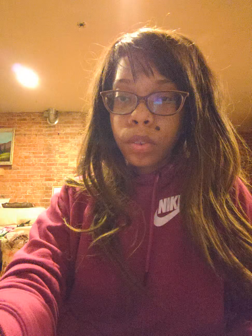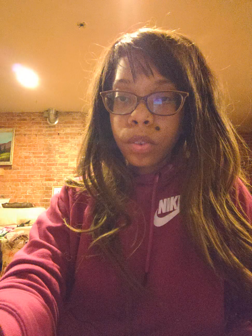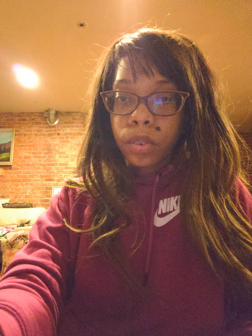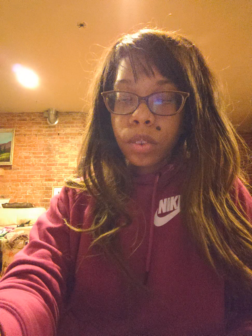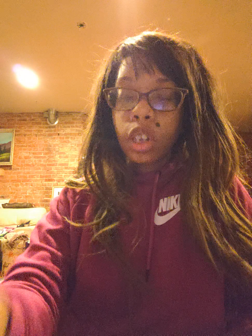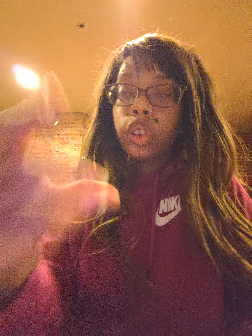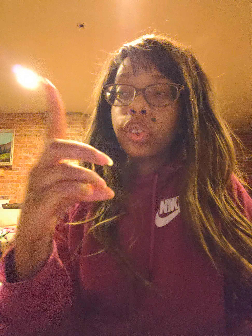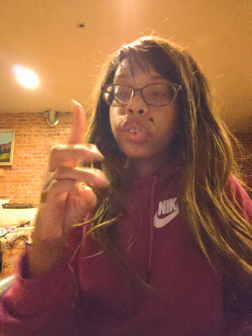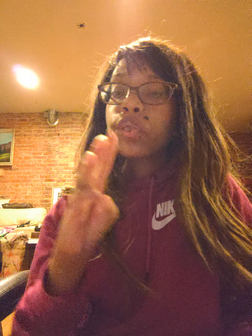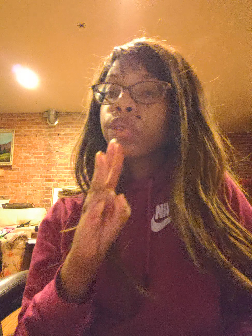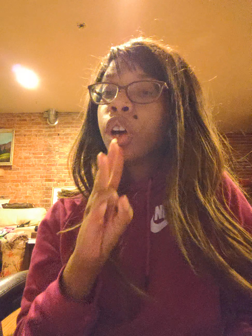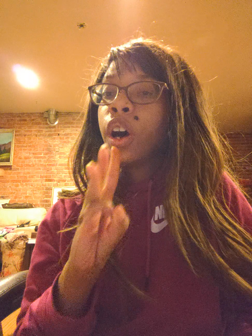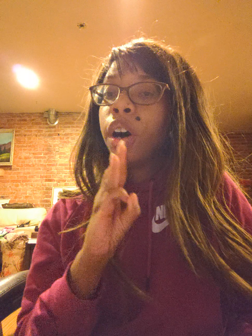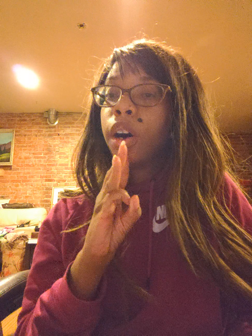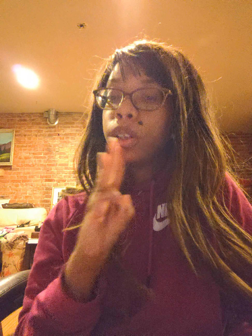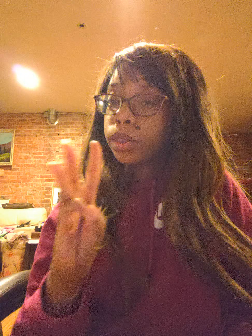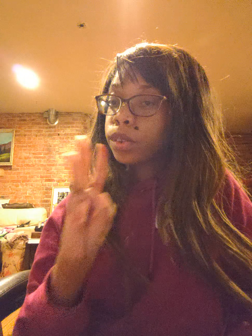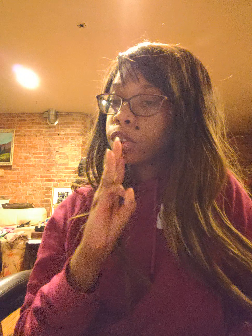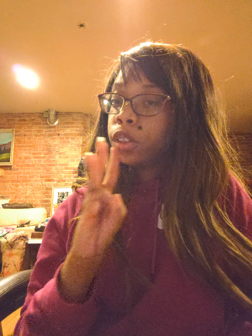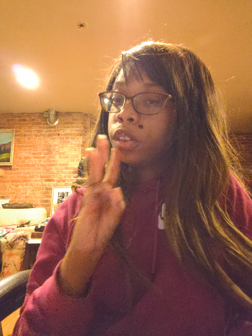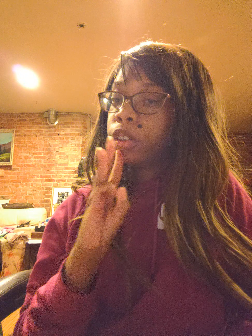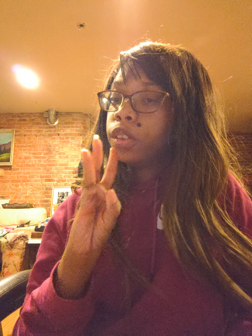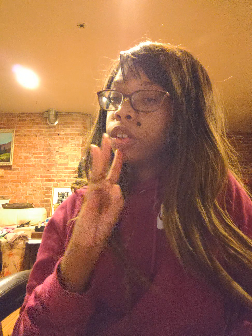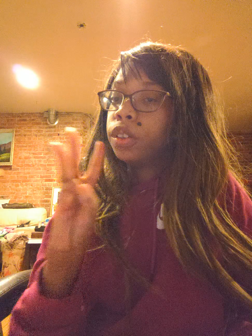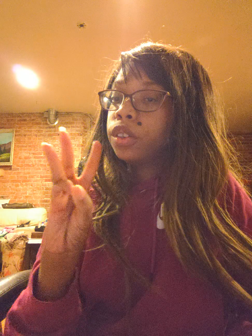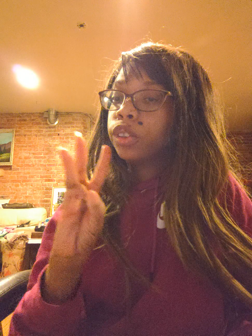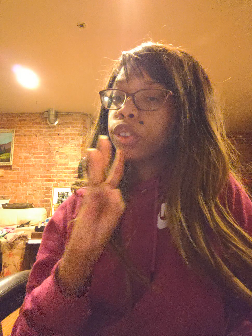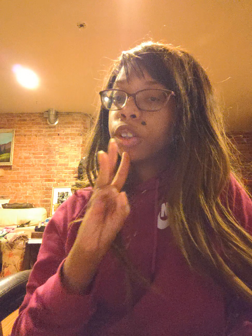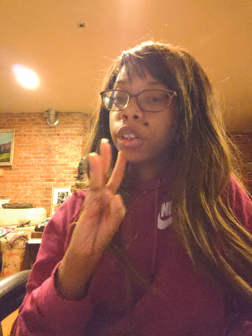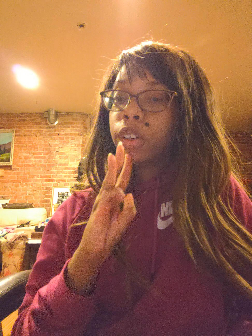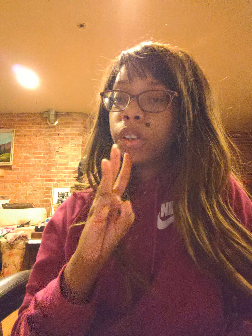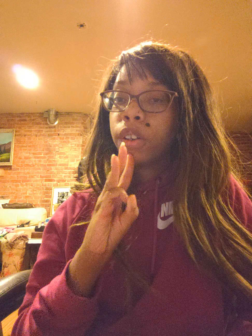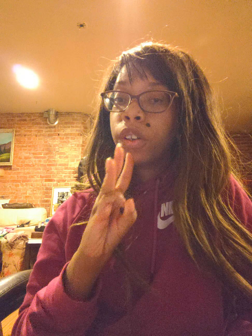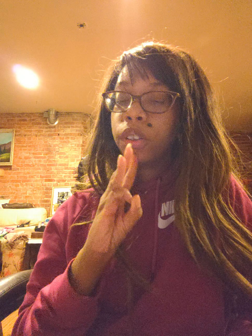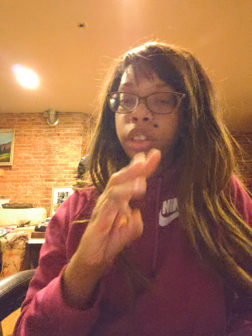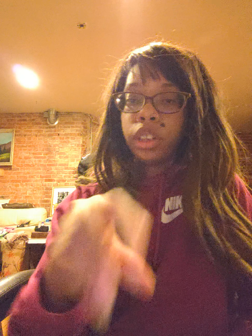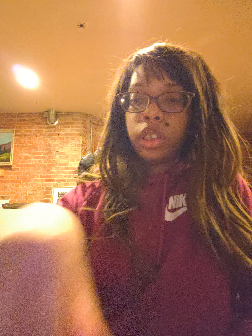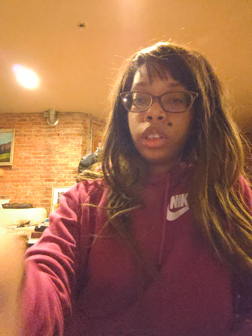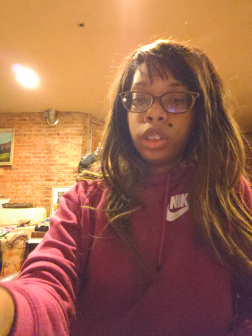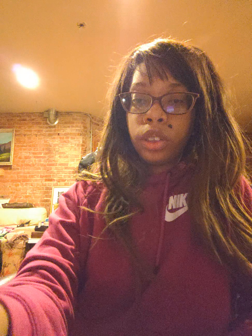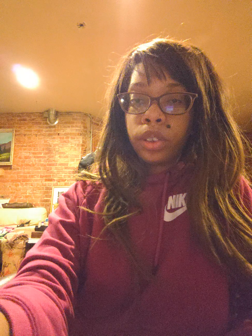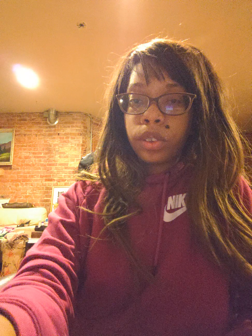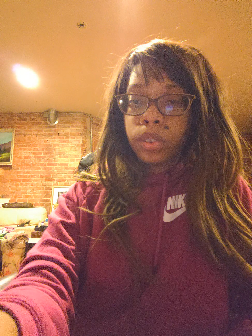water